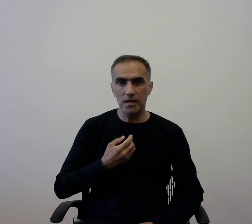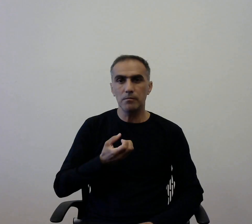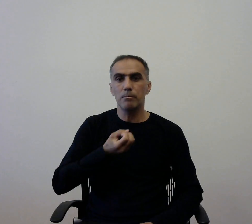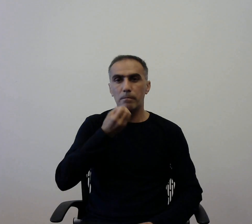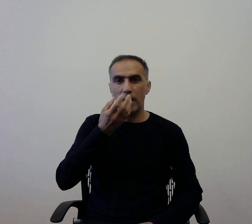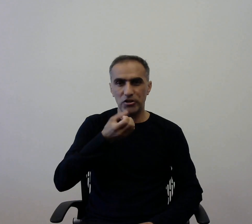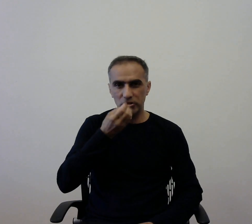bakı